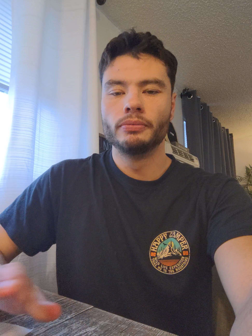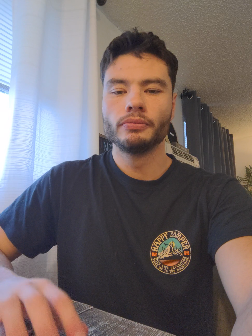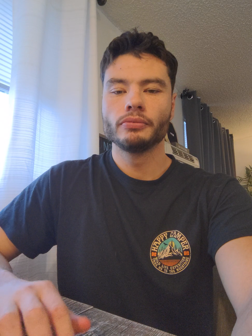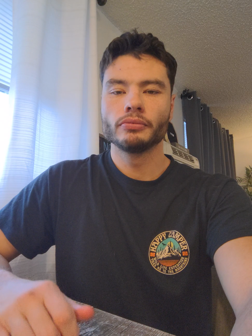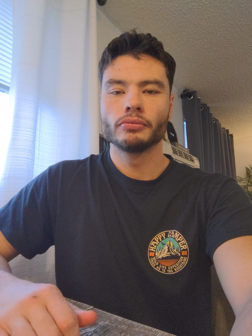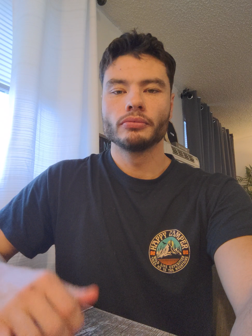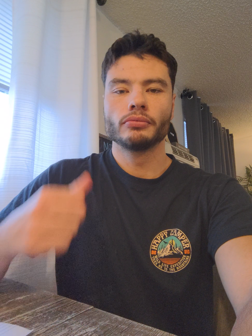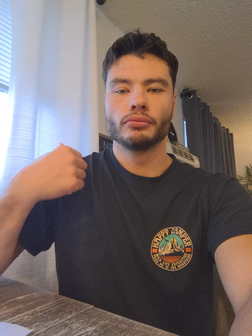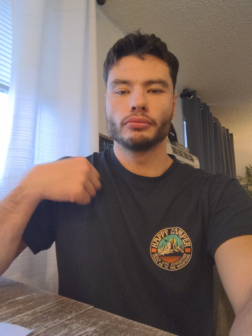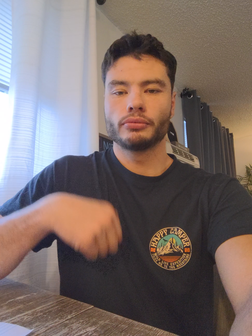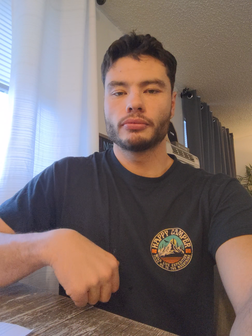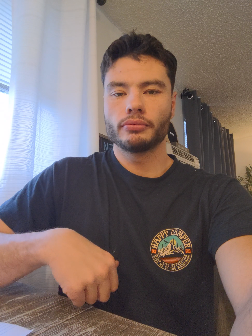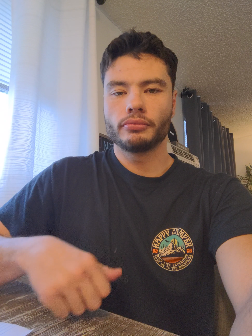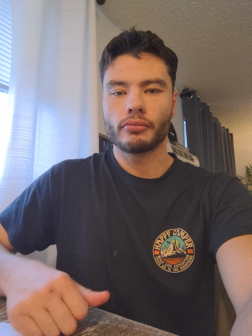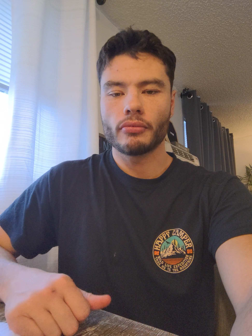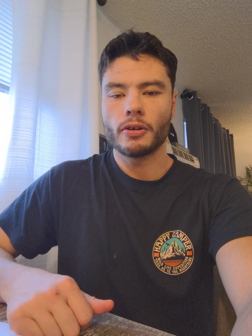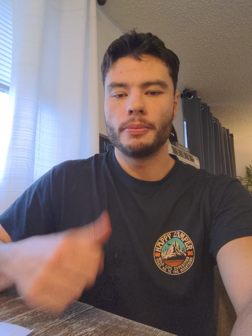jacket